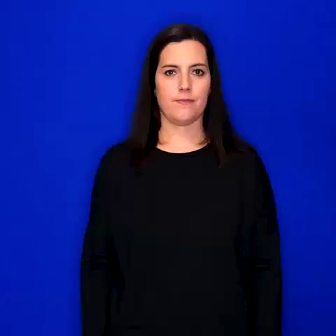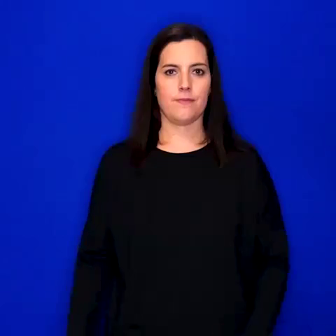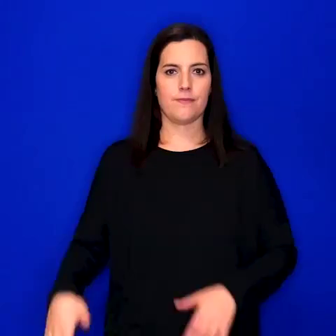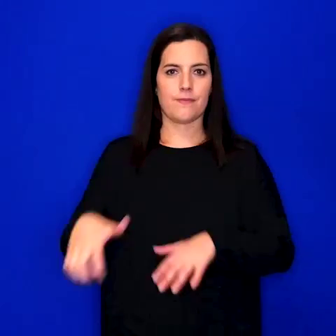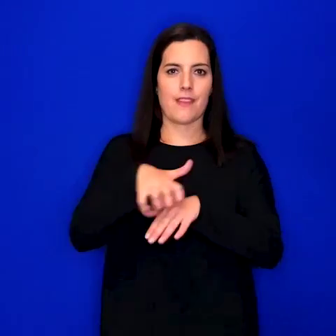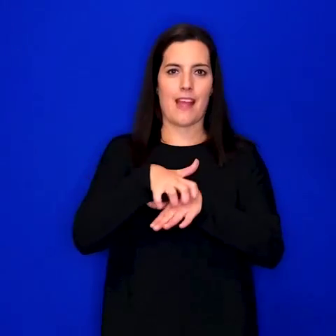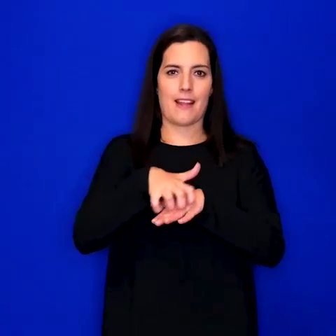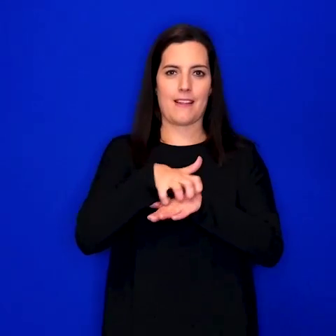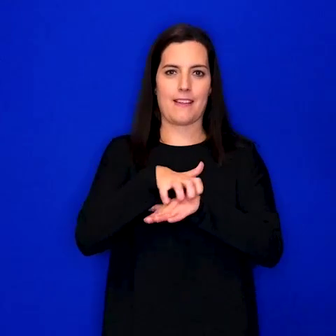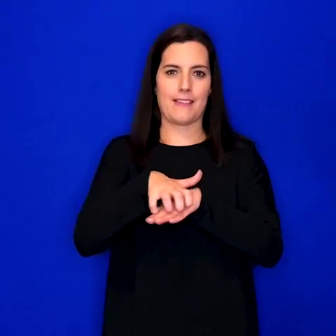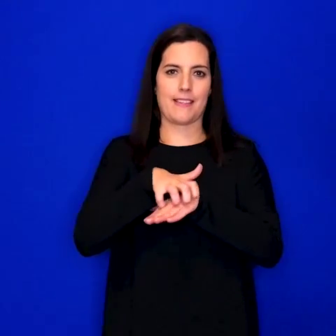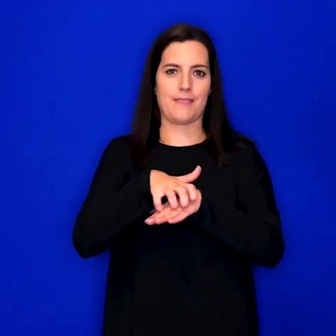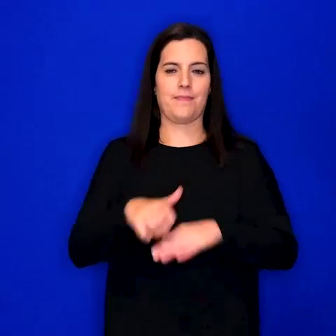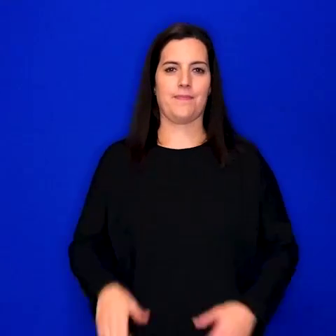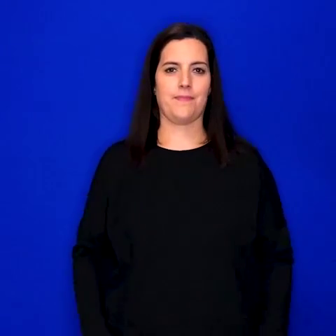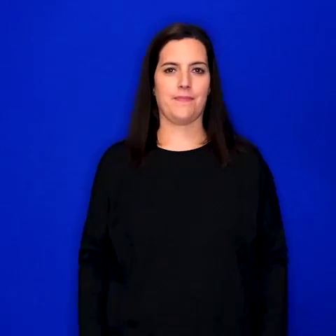alergia